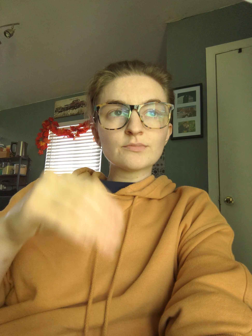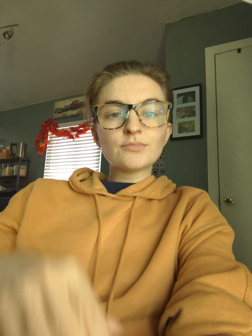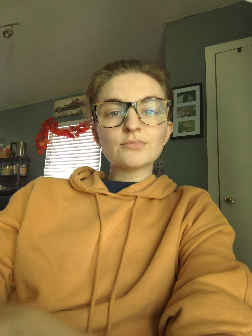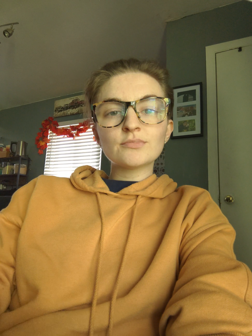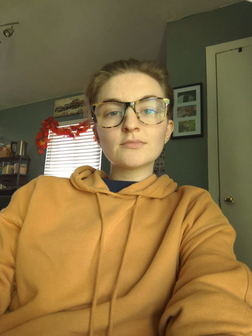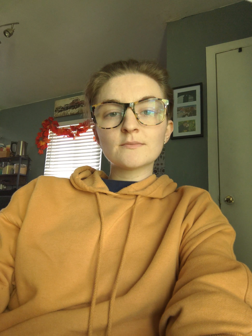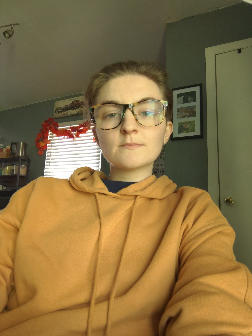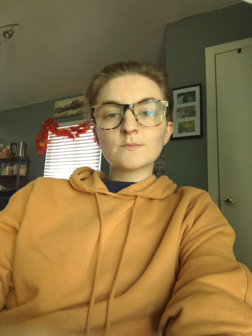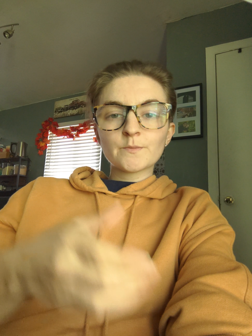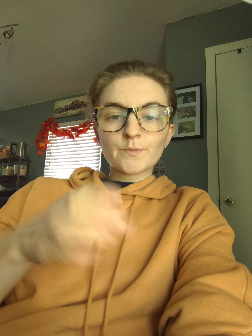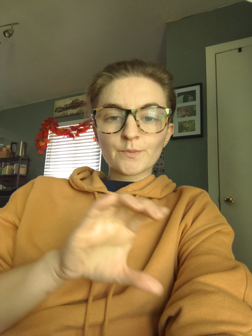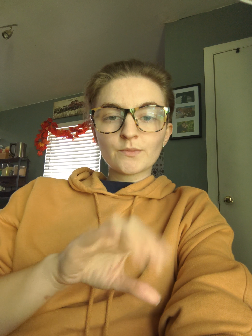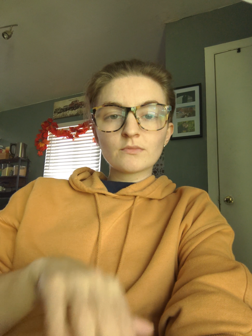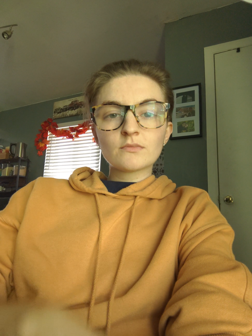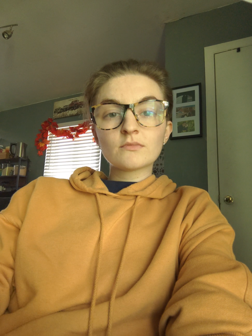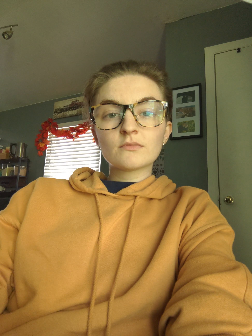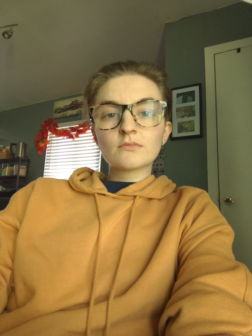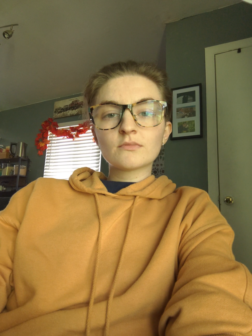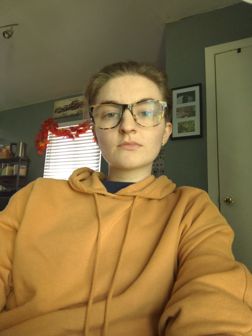pour